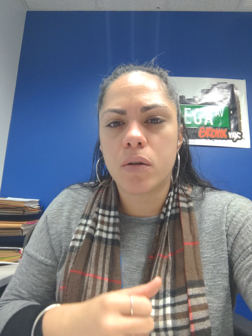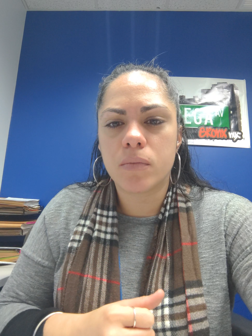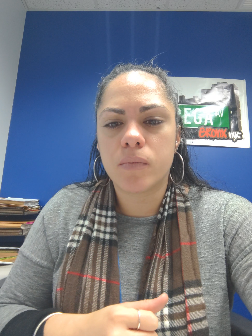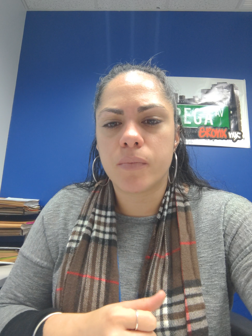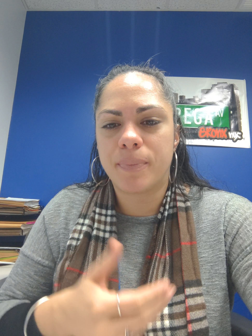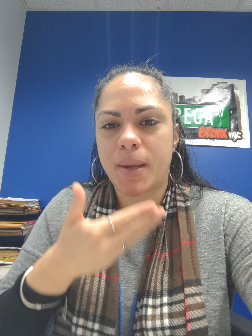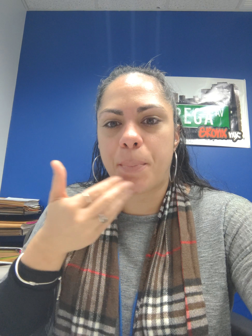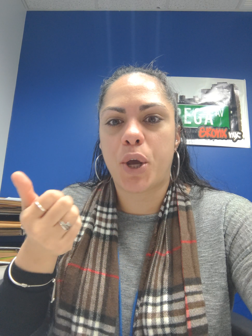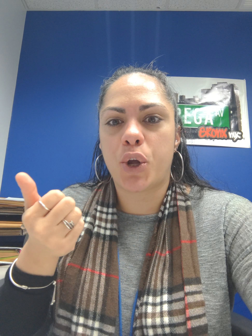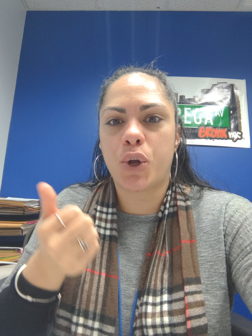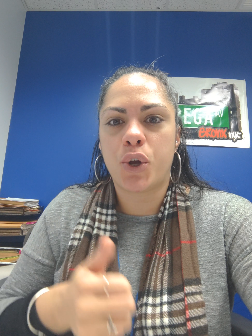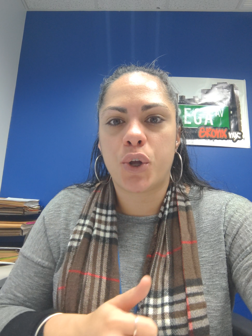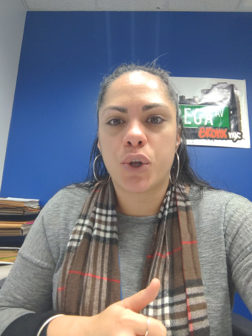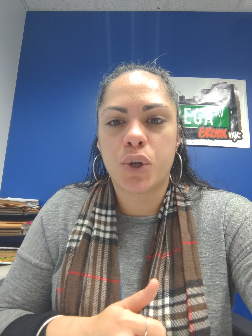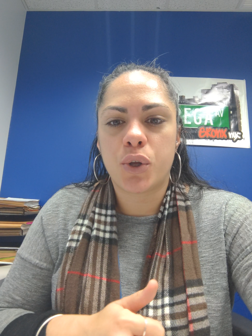better